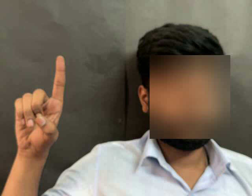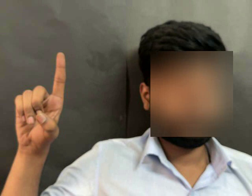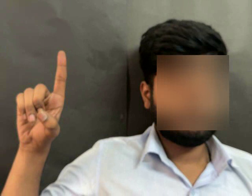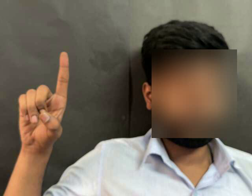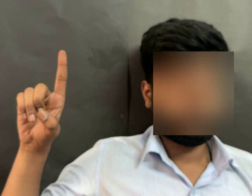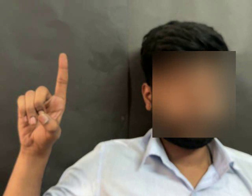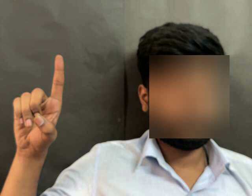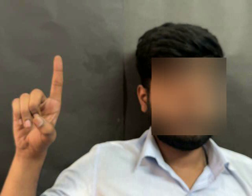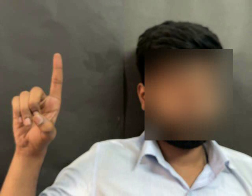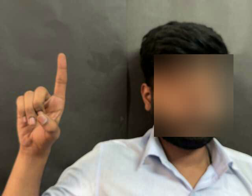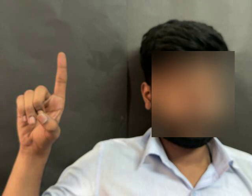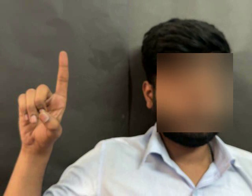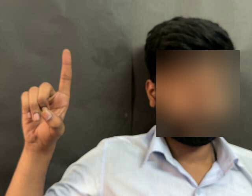D